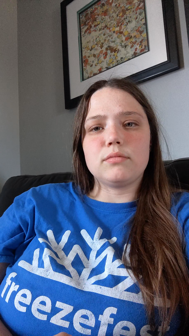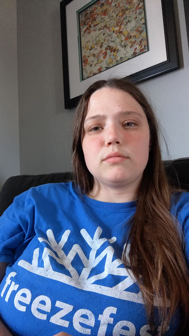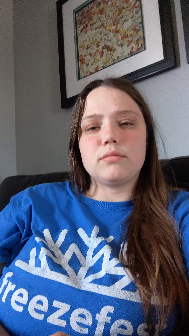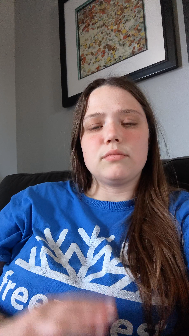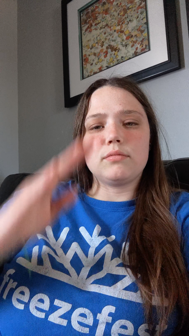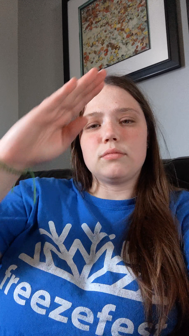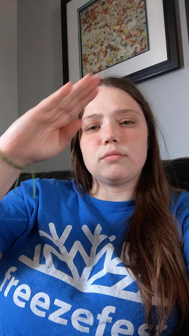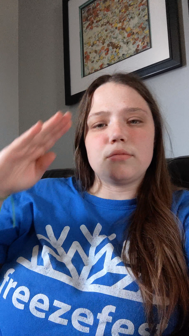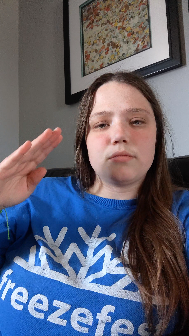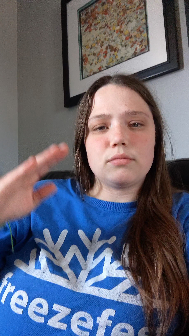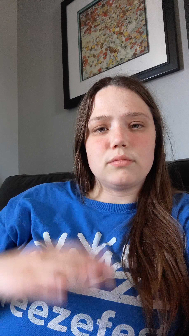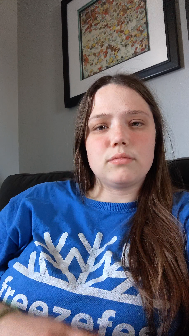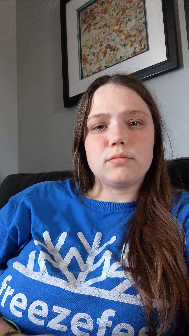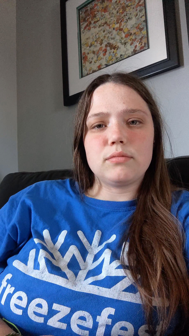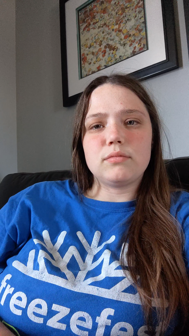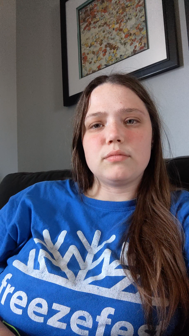roof